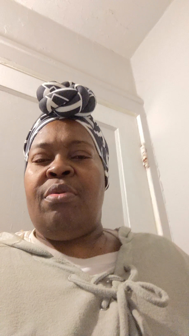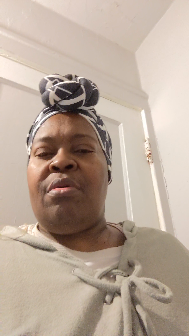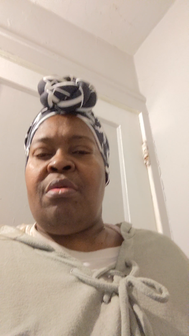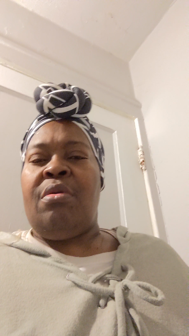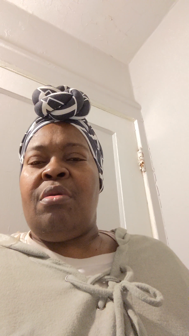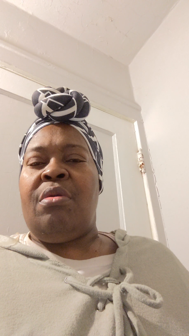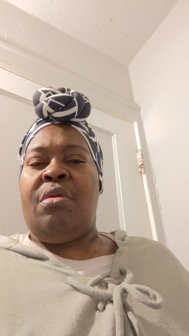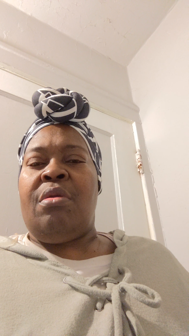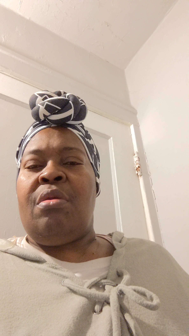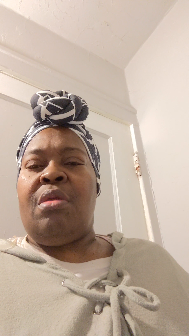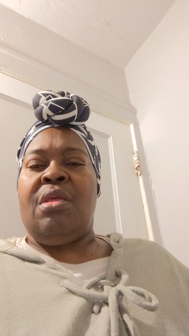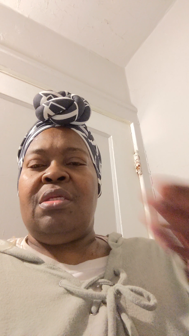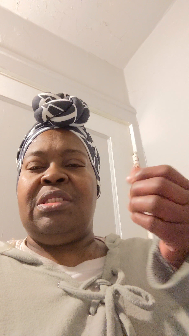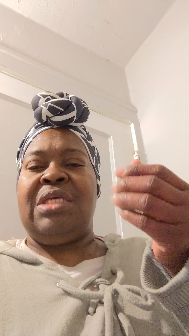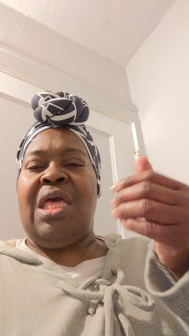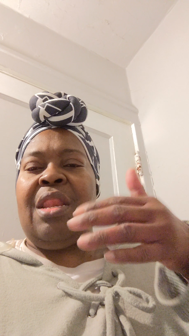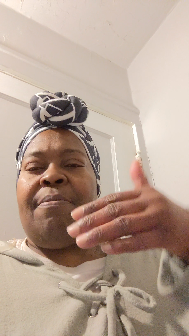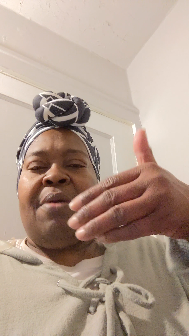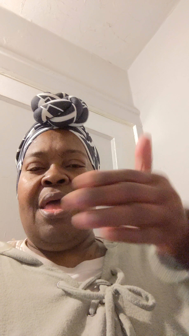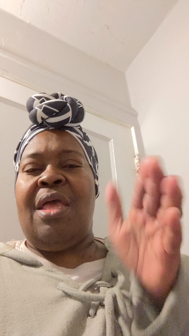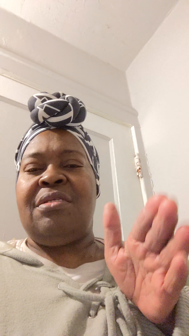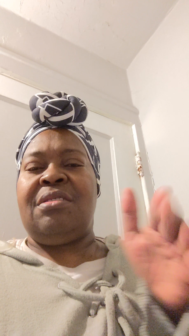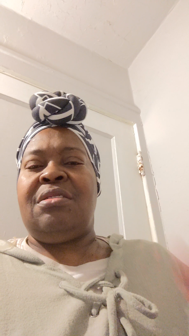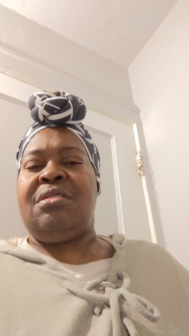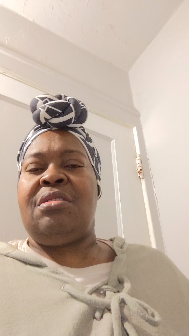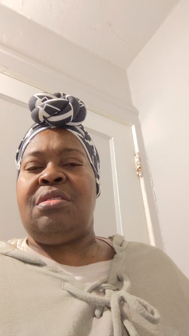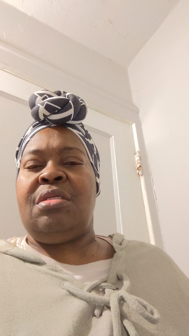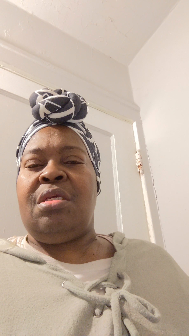sandbox